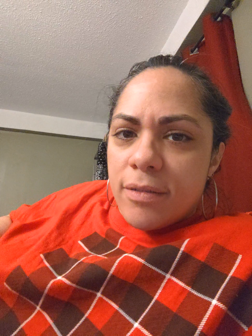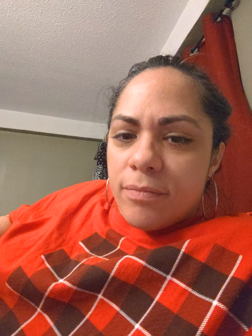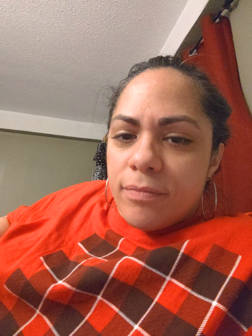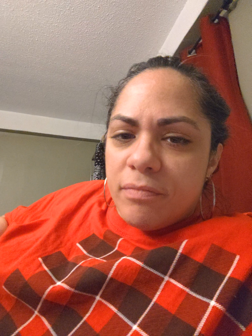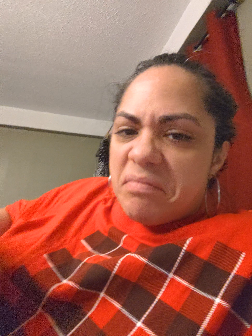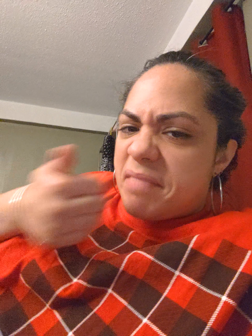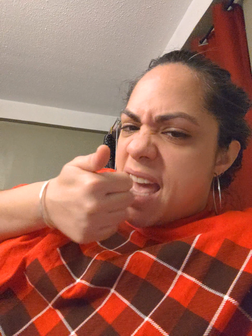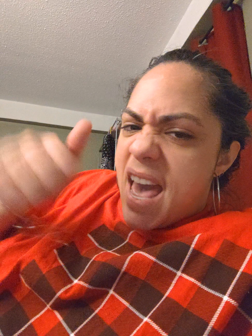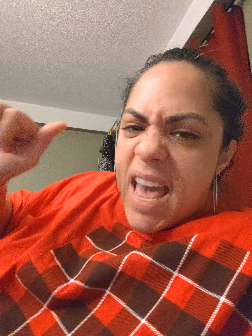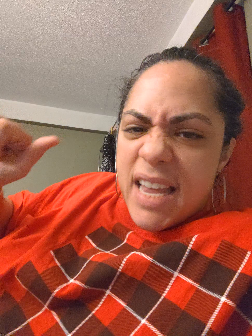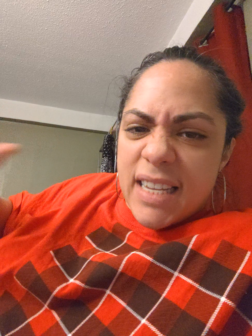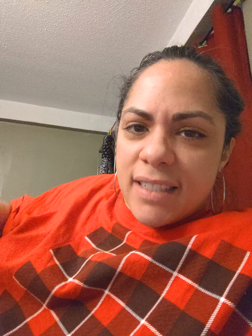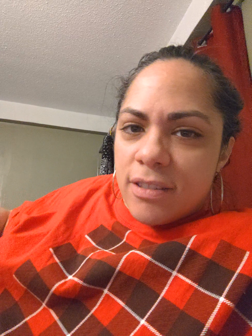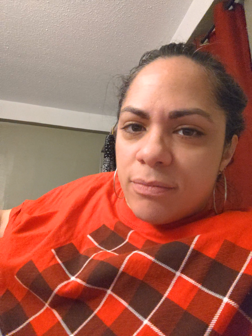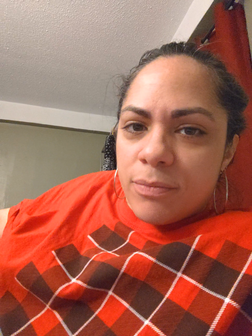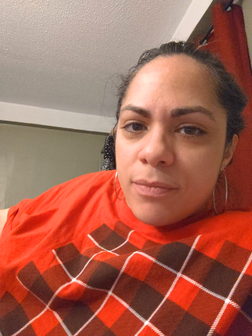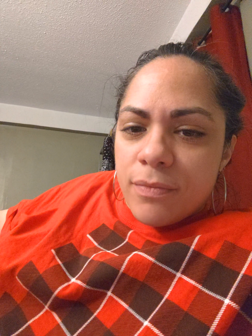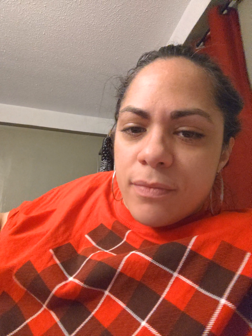any